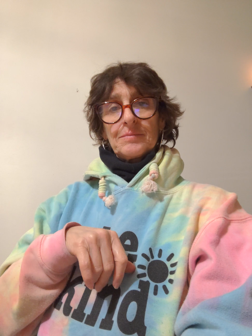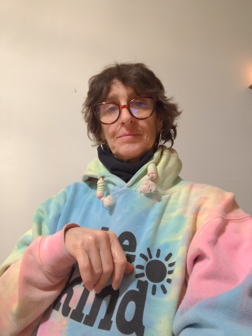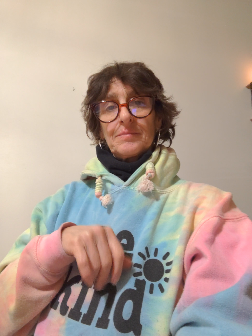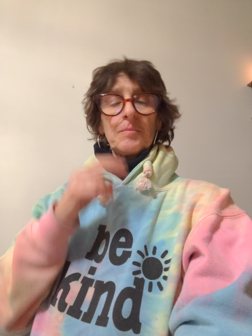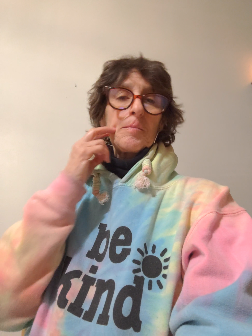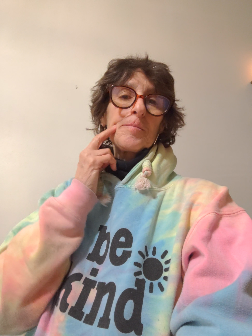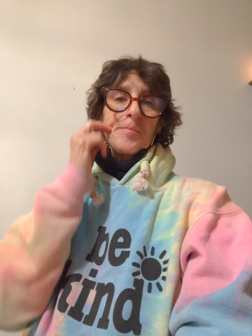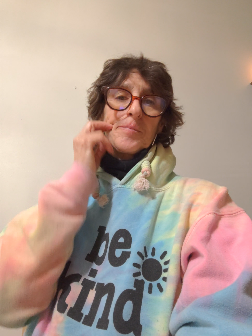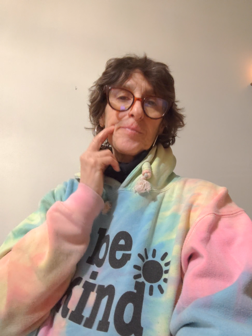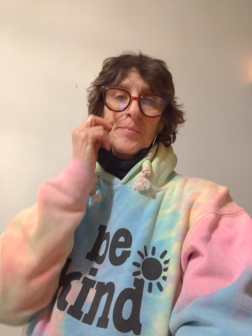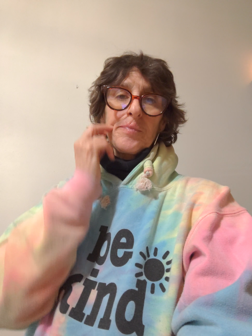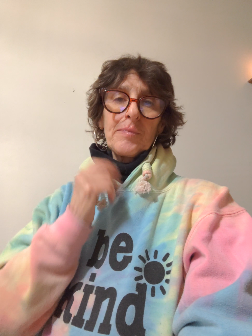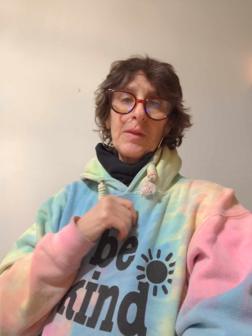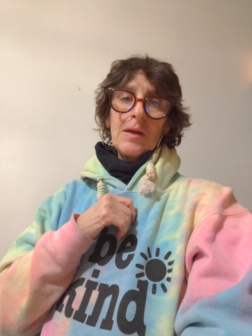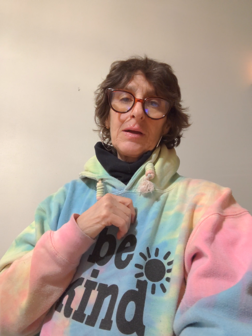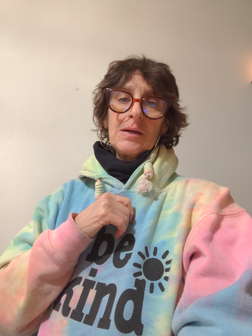gum